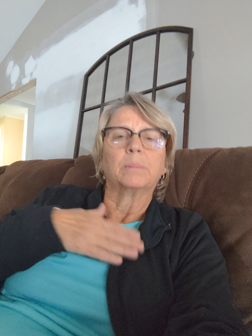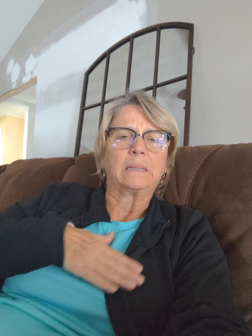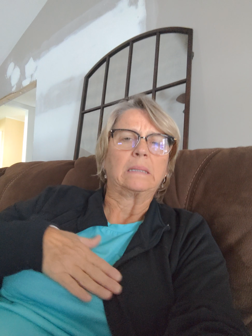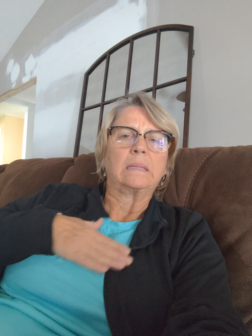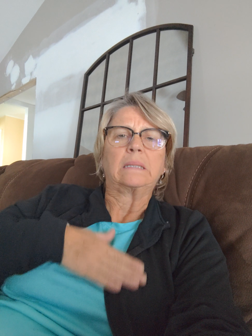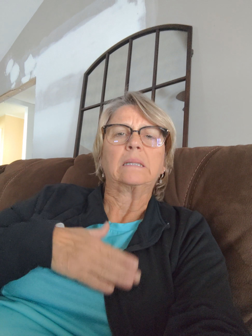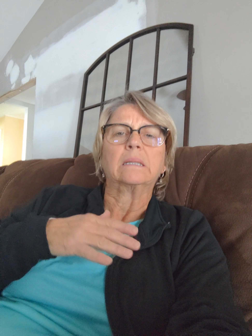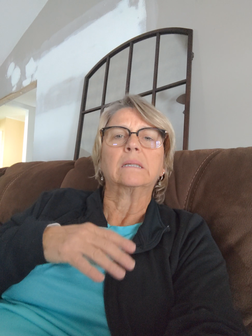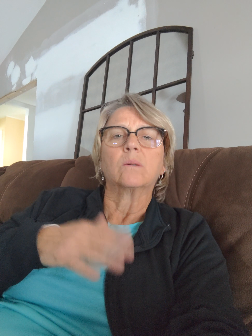please